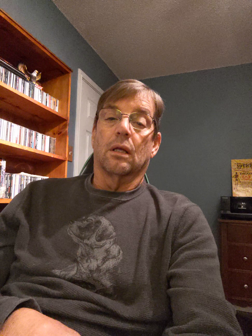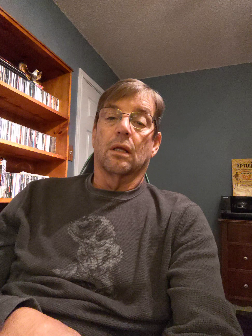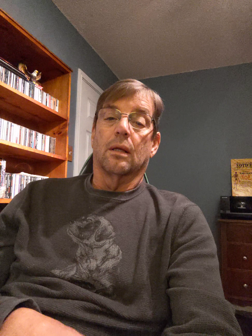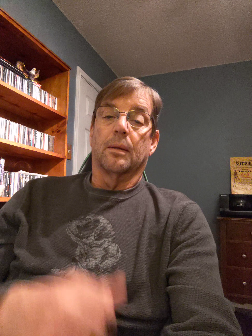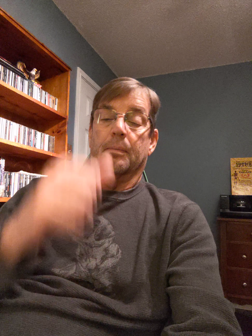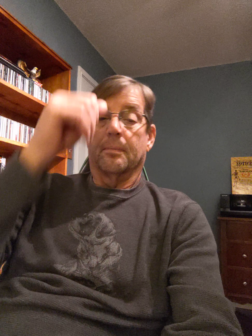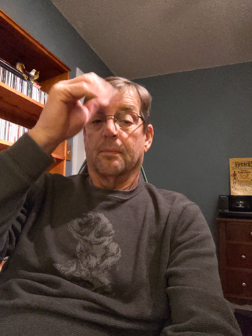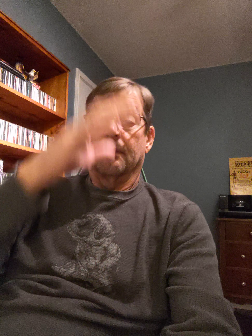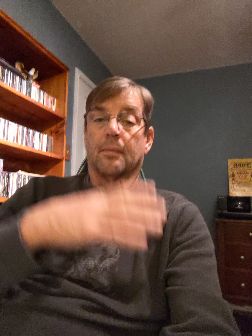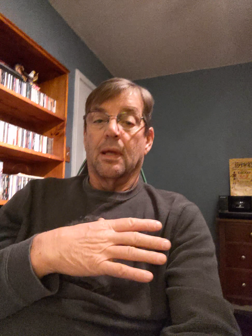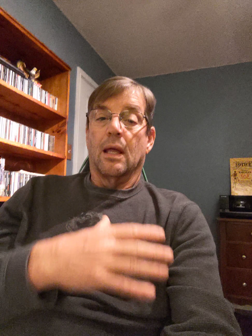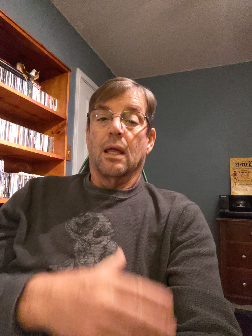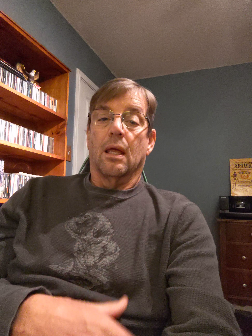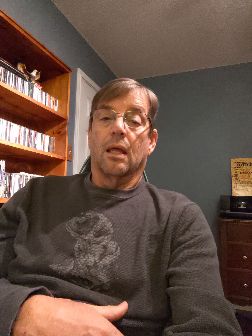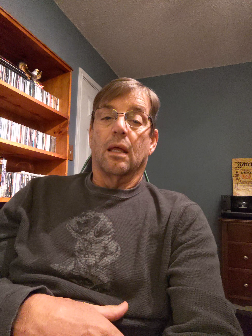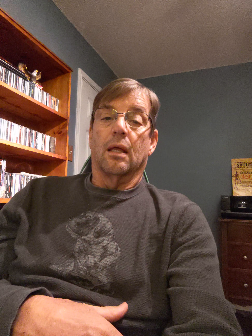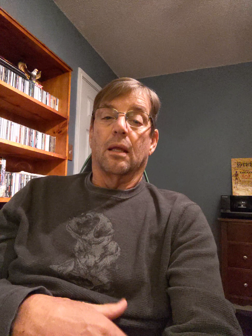man